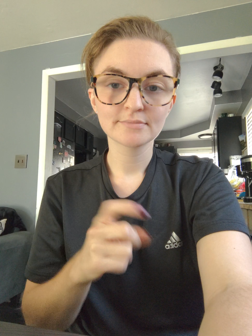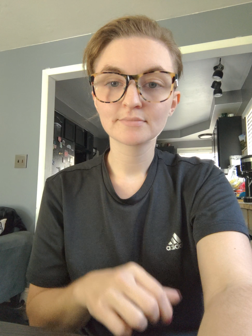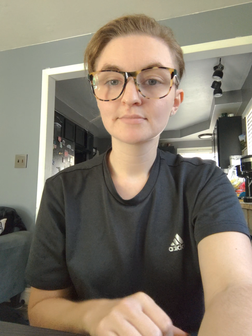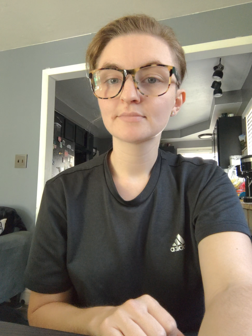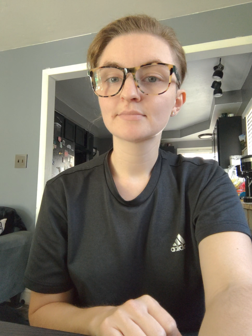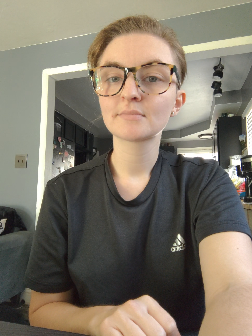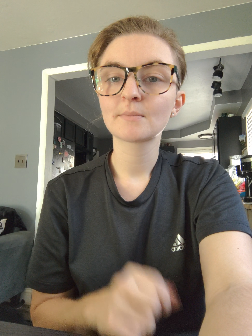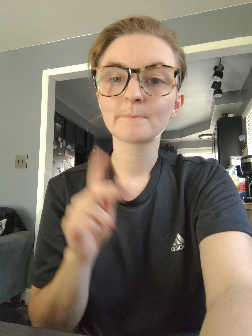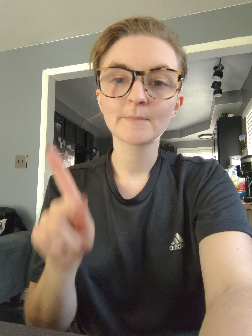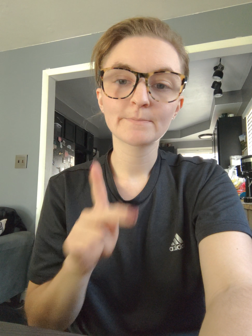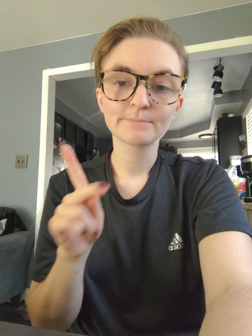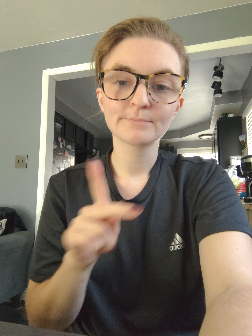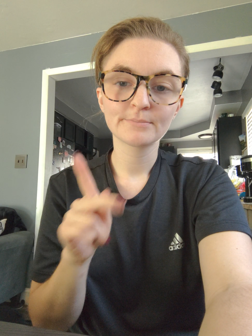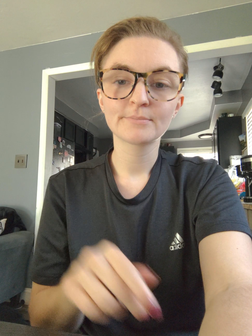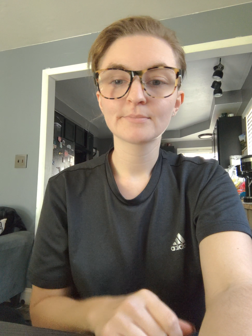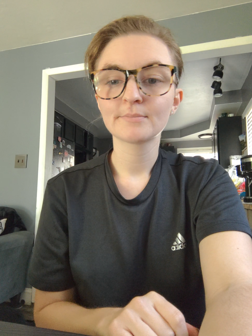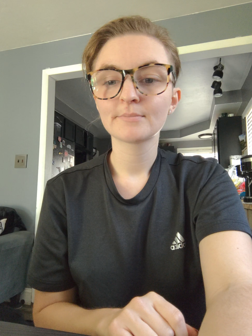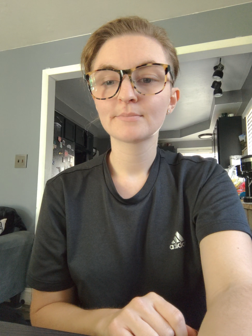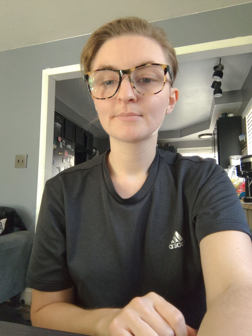people